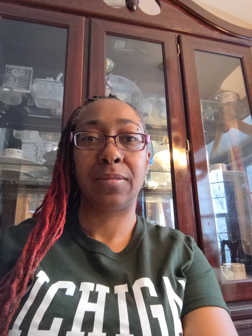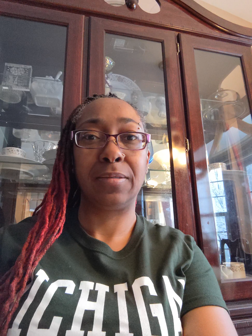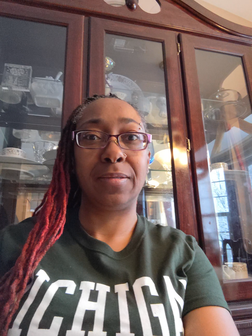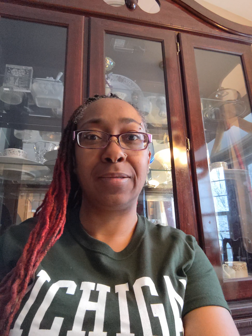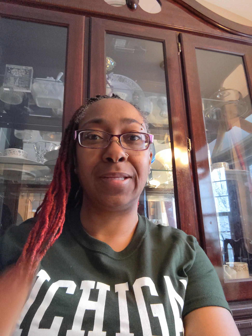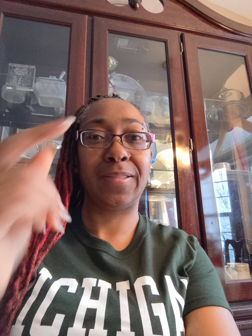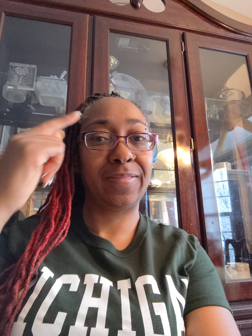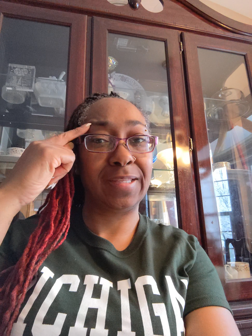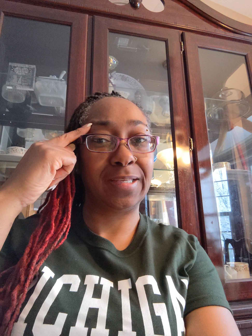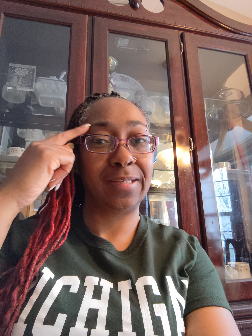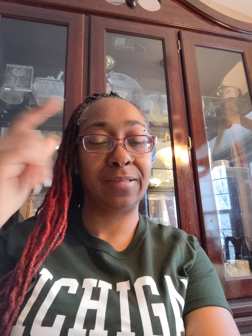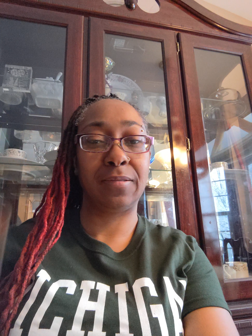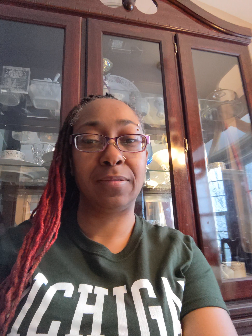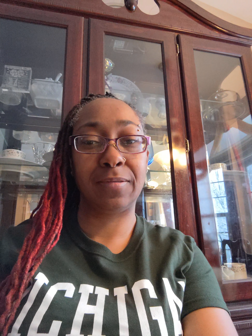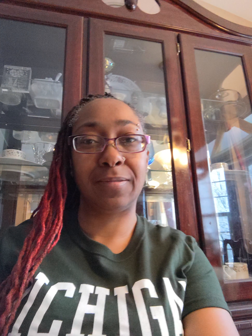think